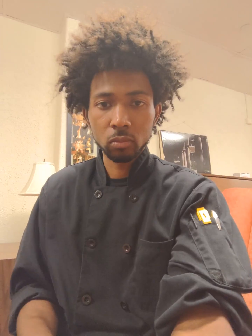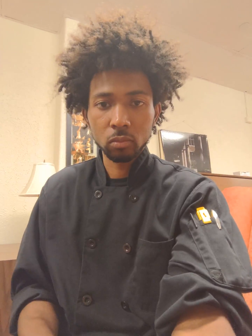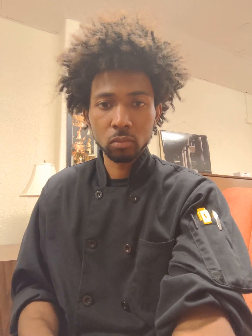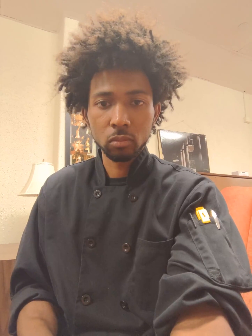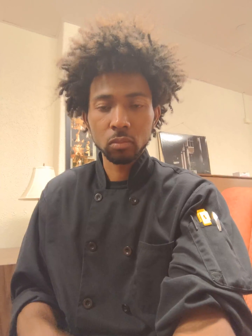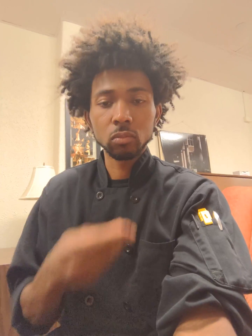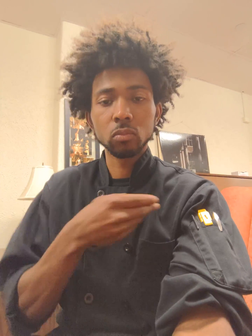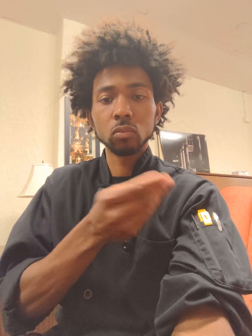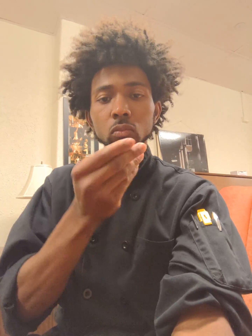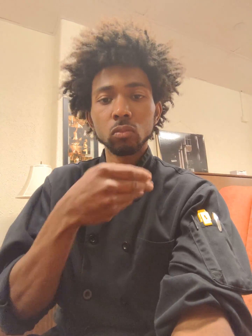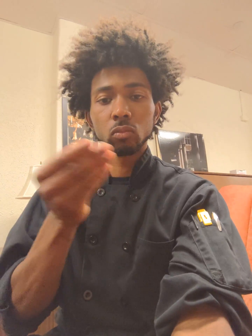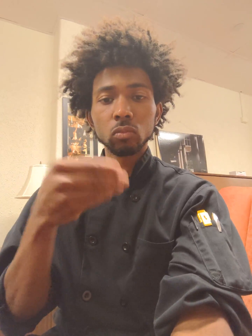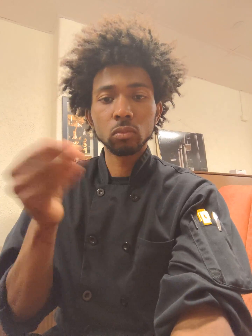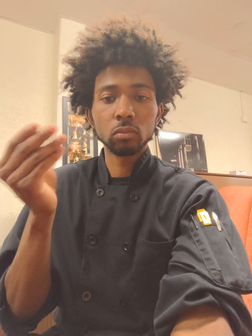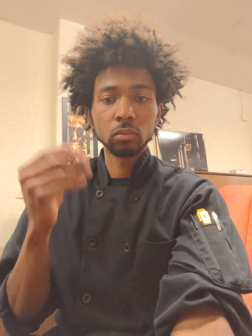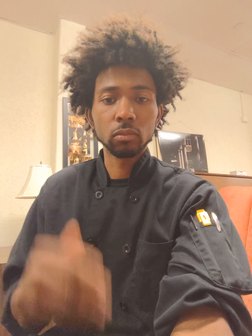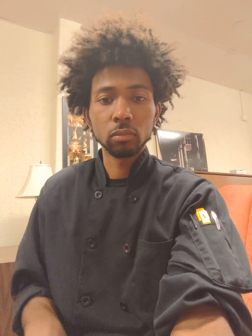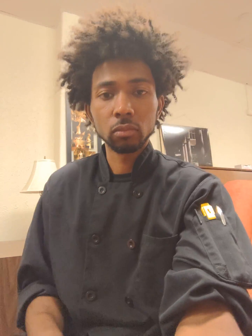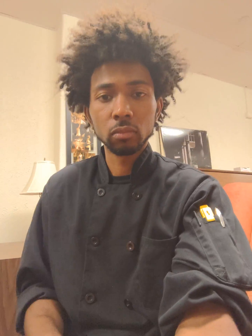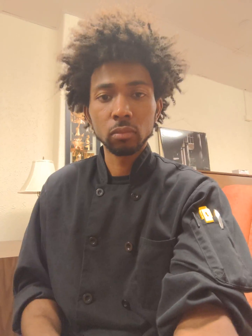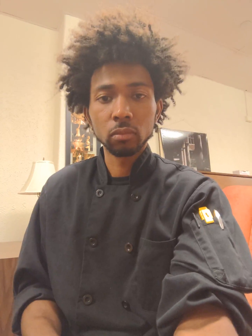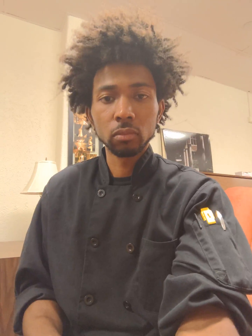shopping